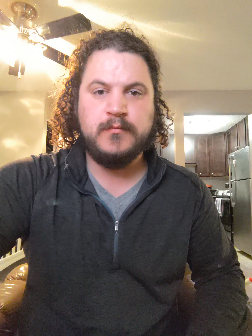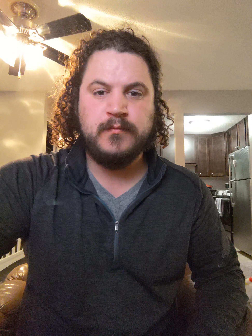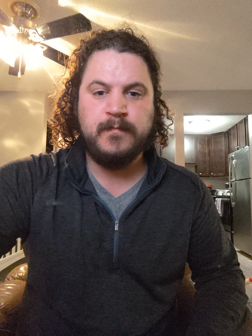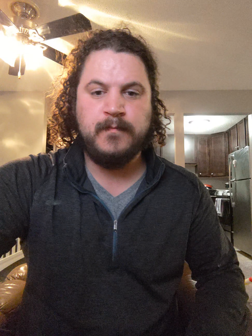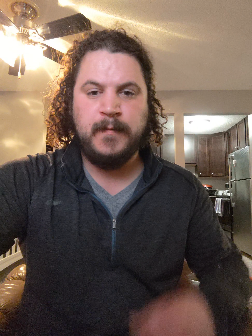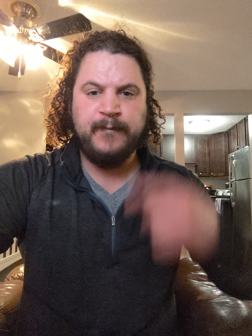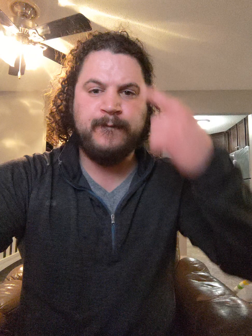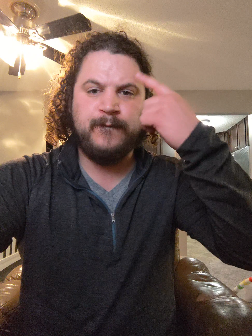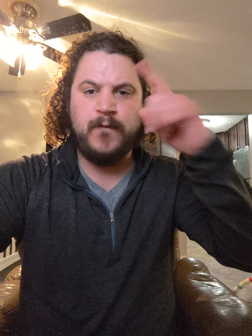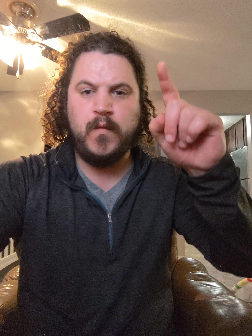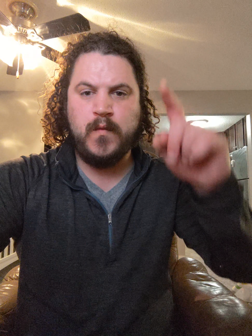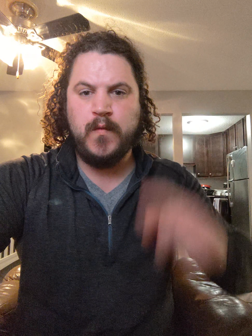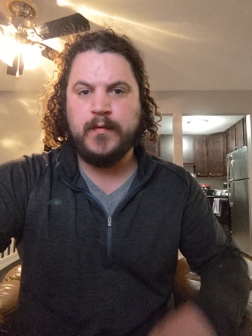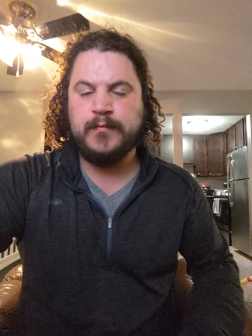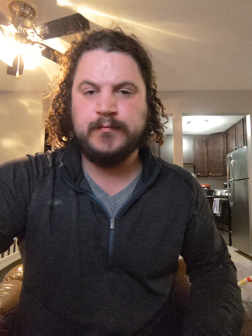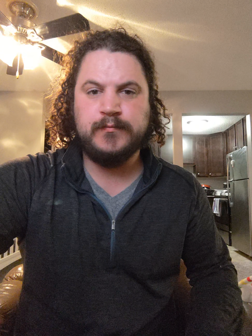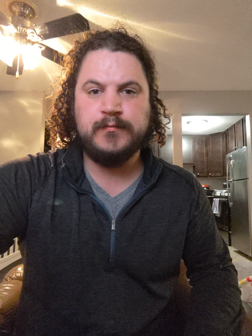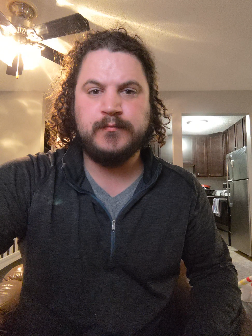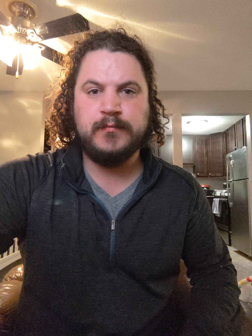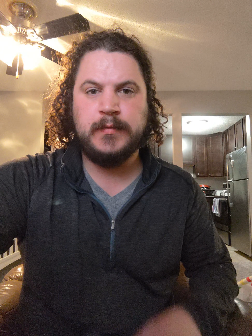for